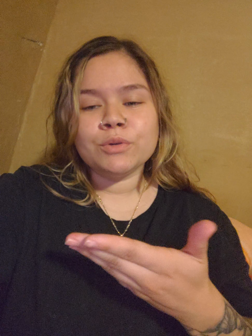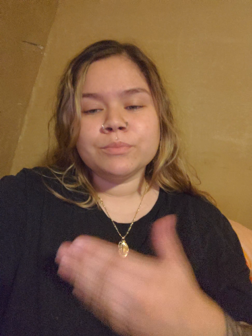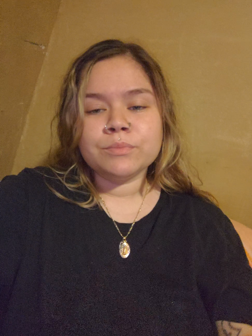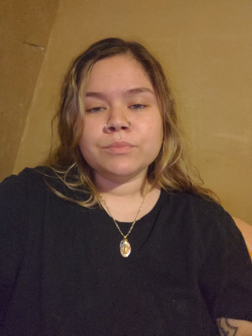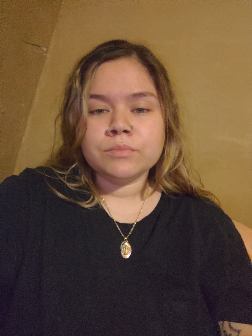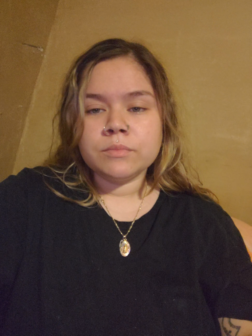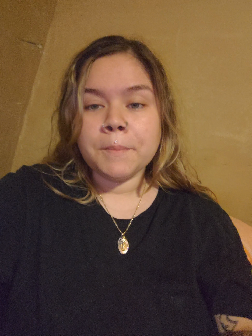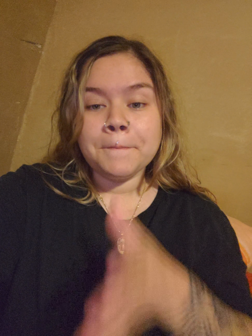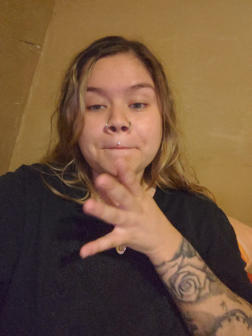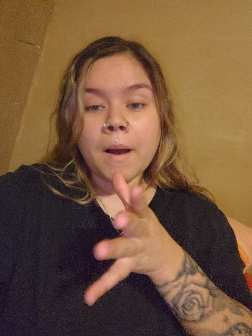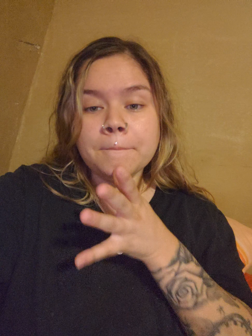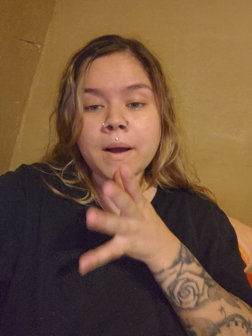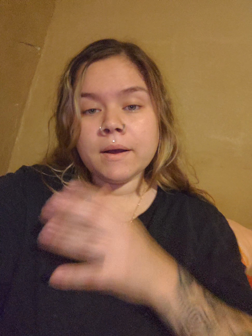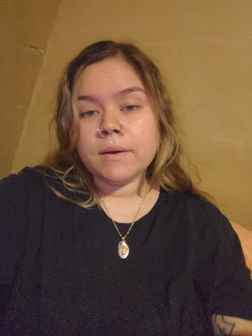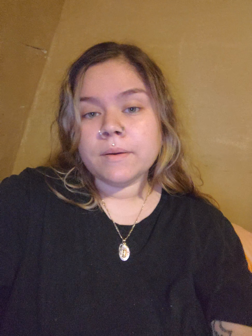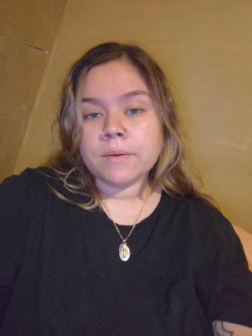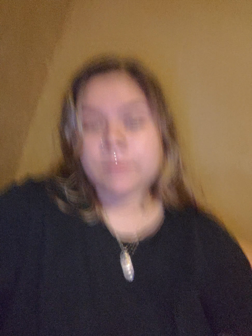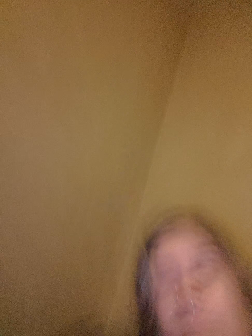mommy